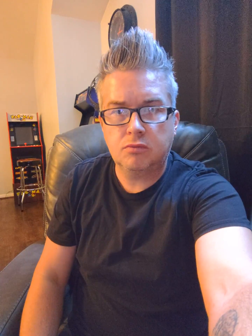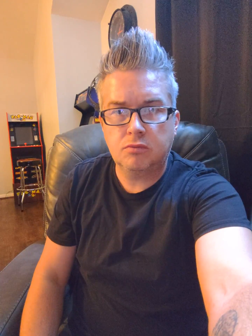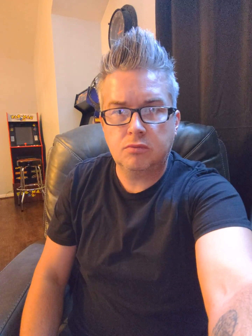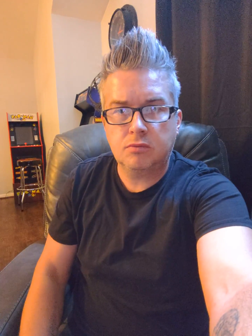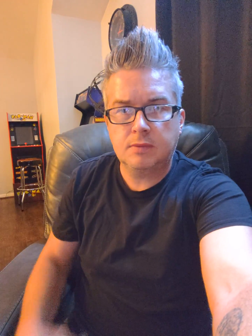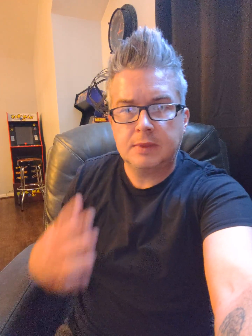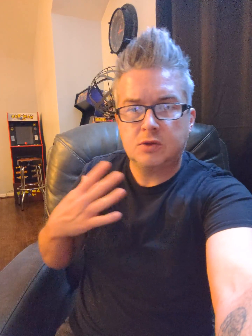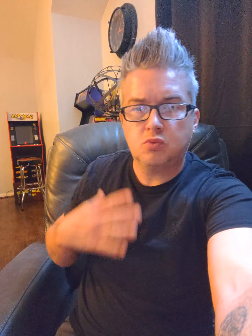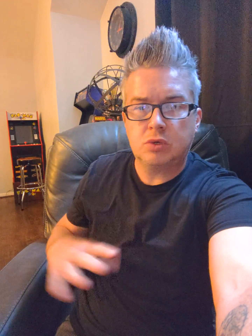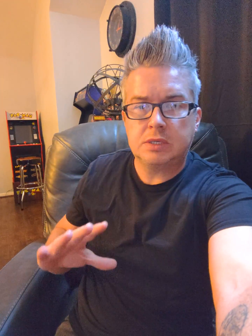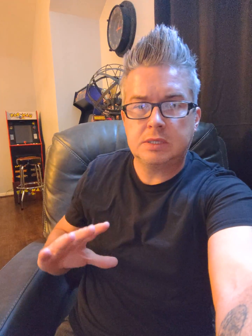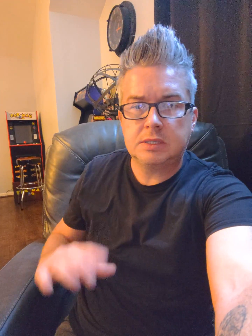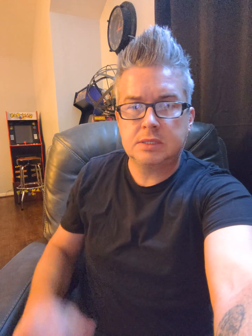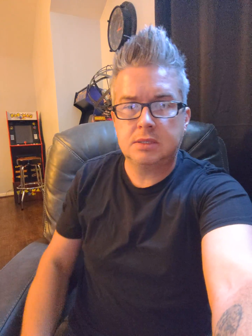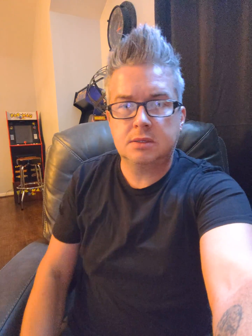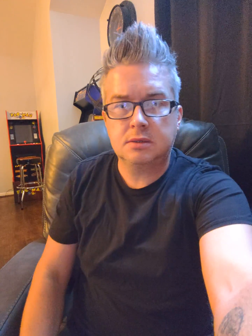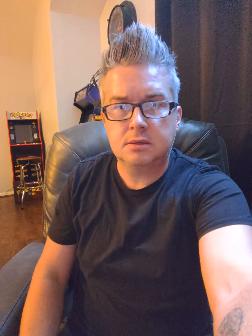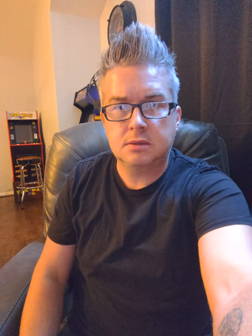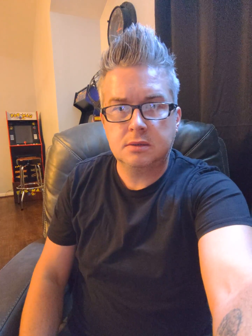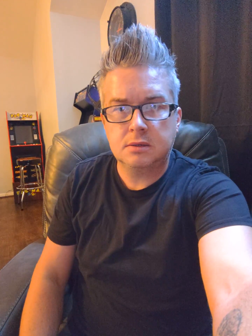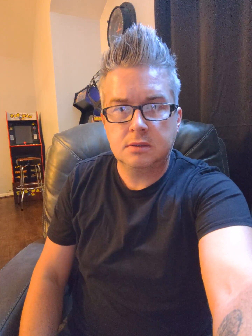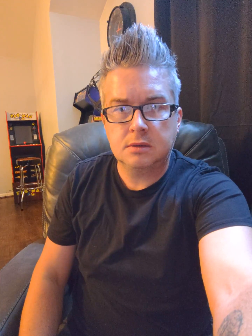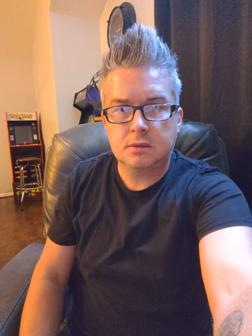dress